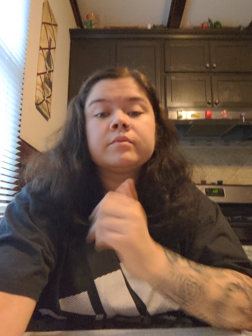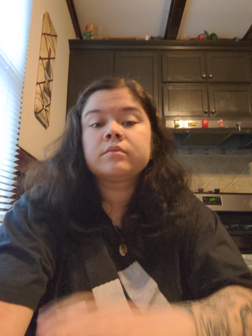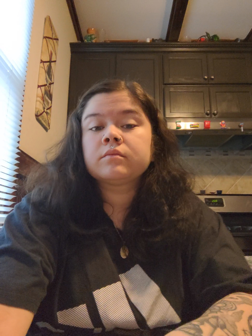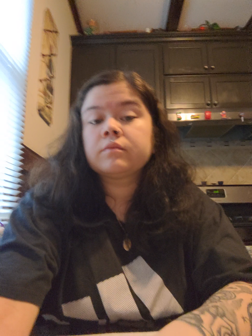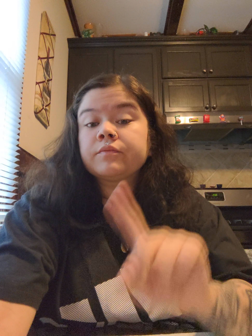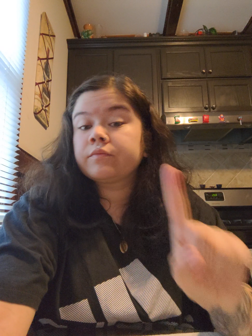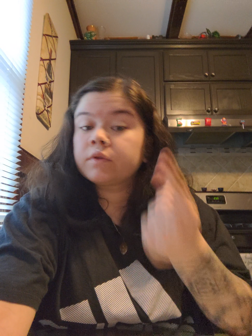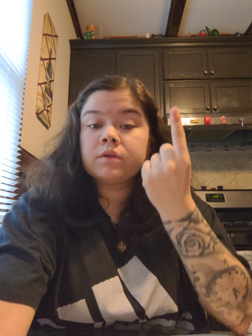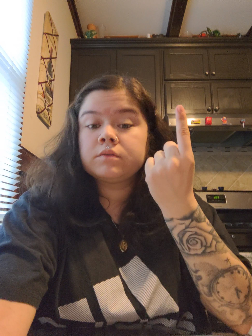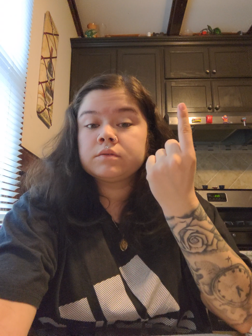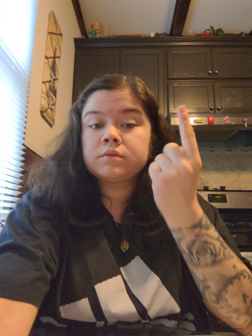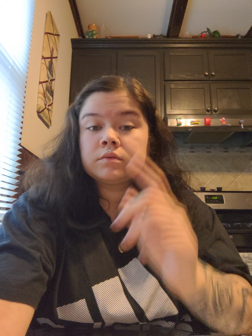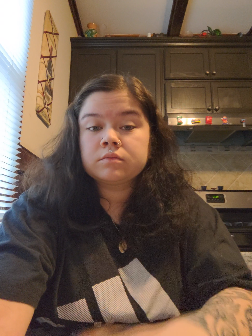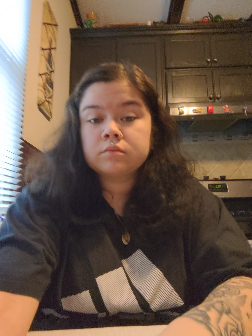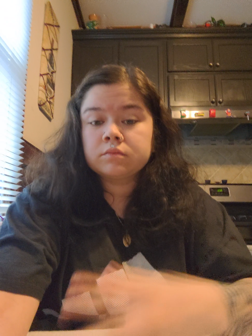first